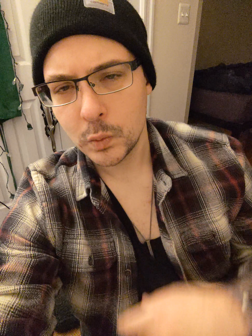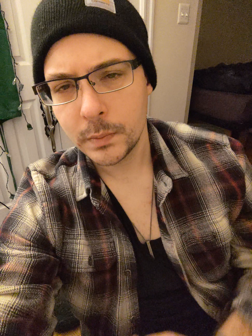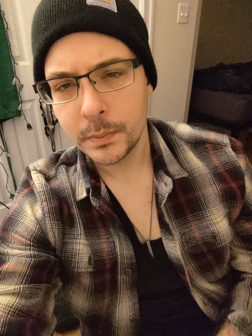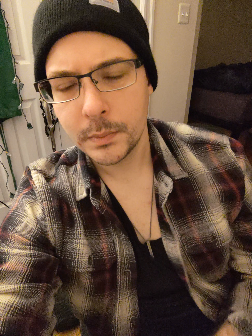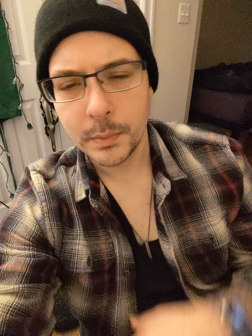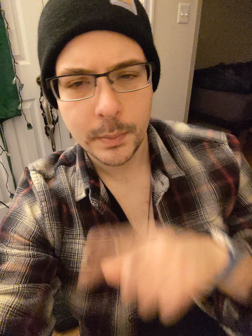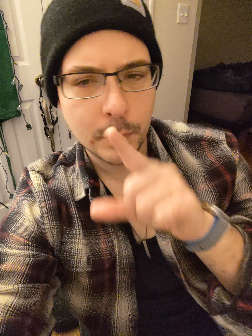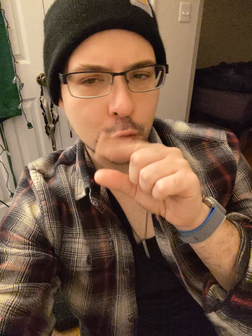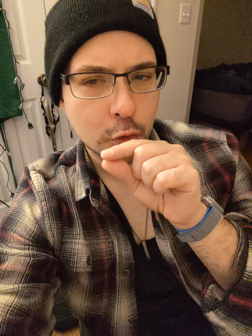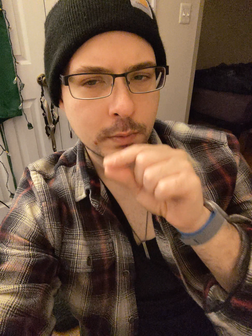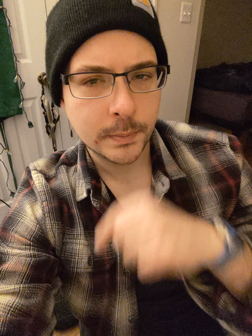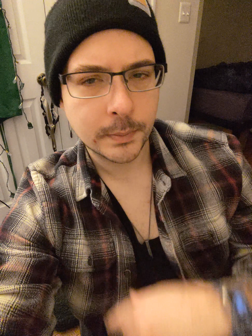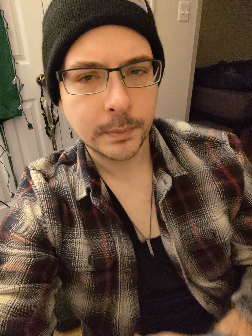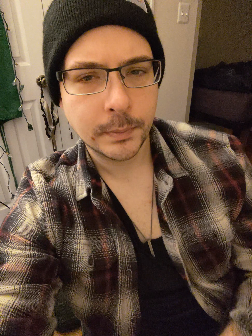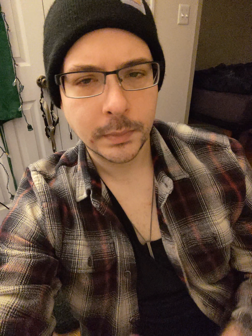bird